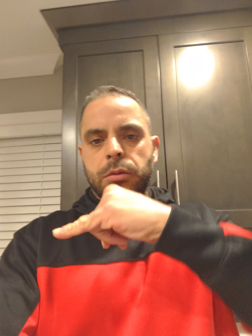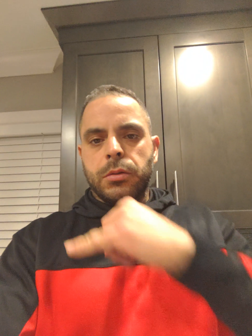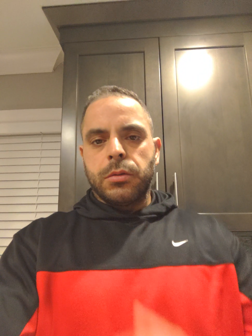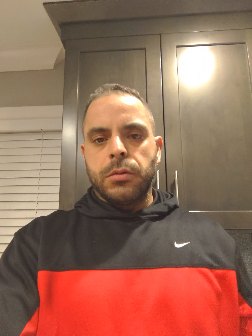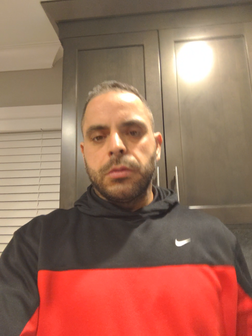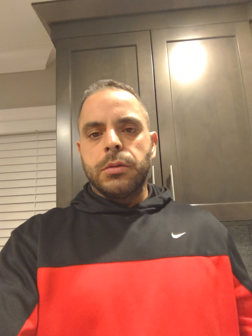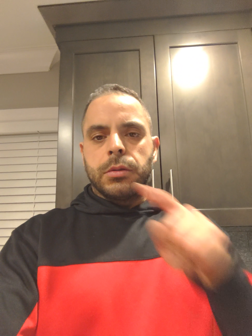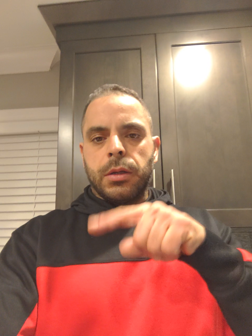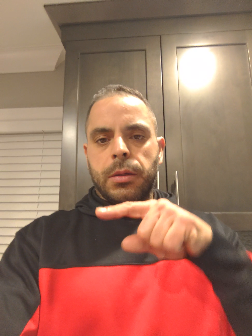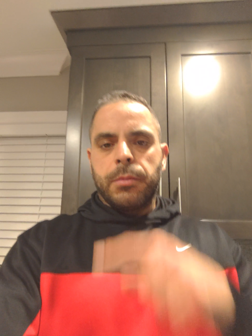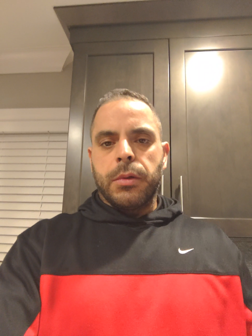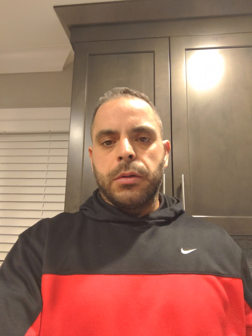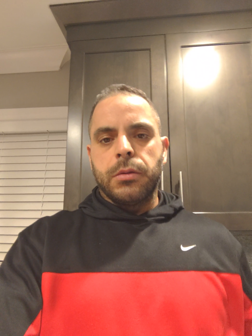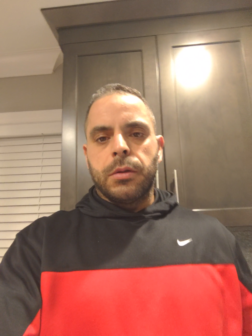time